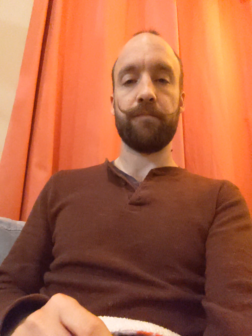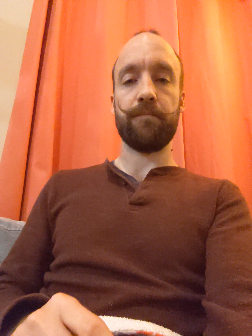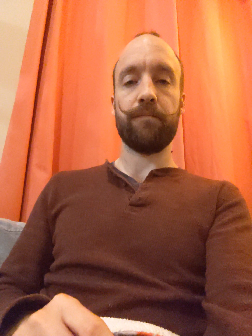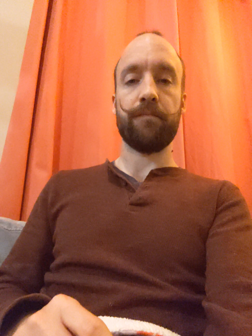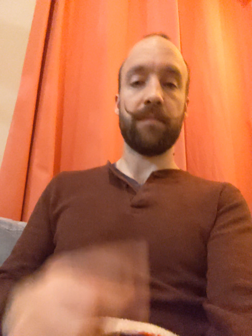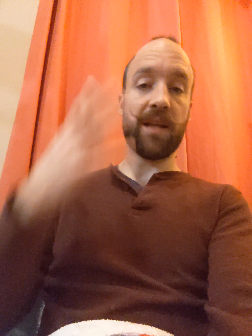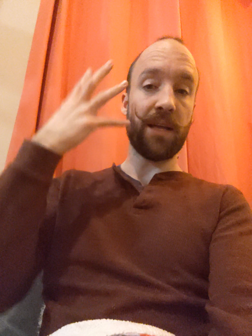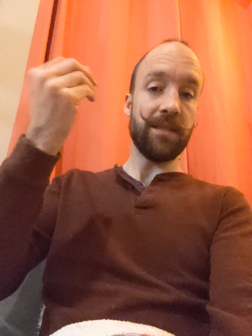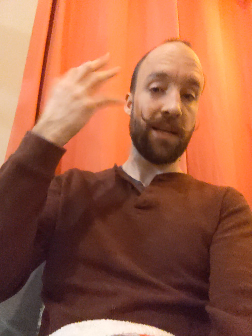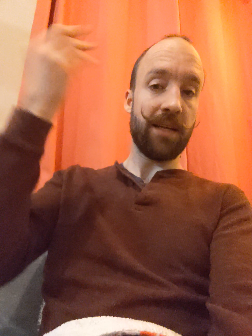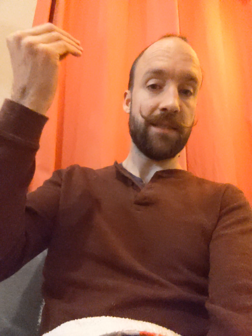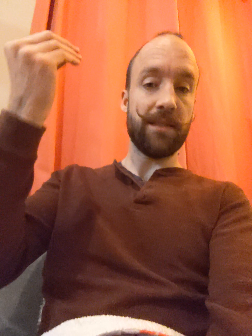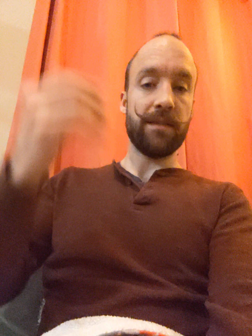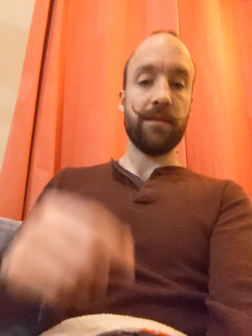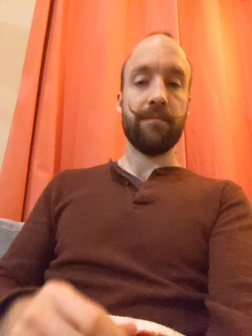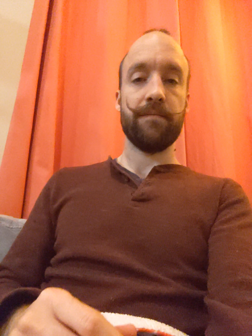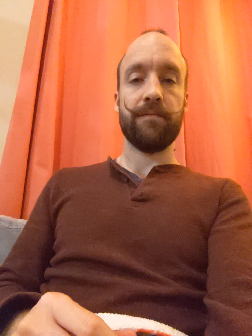outside